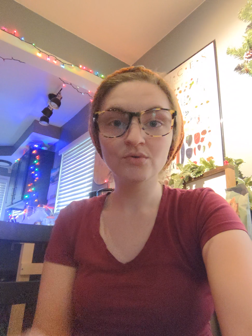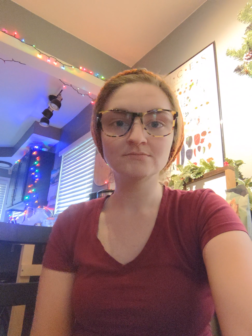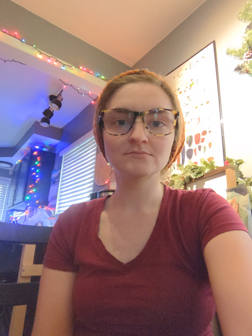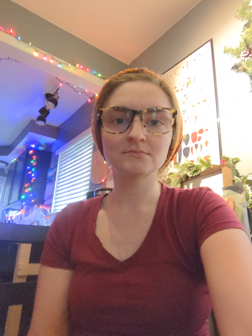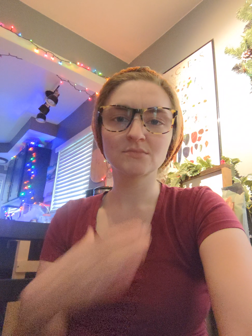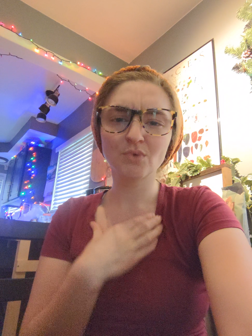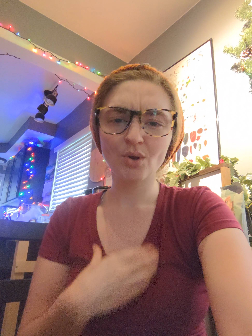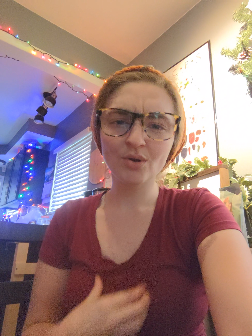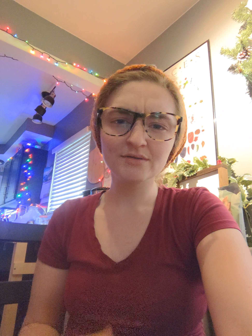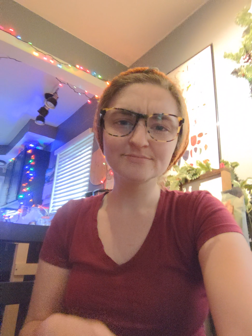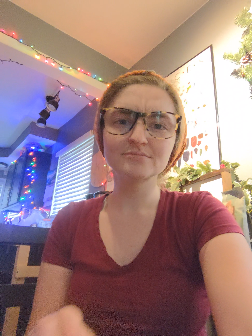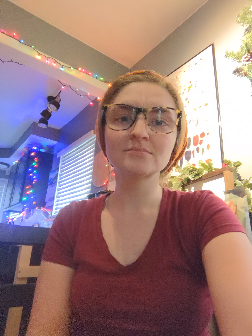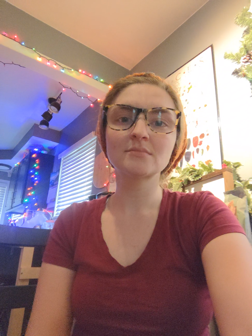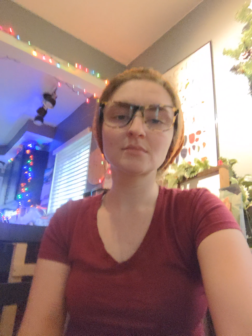hungry